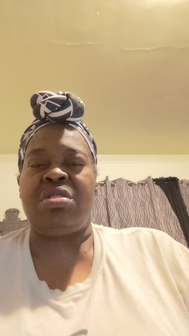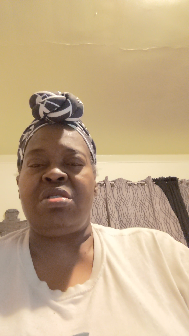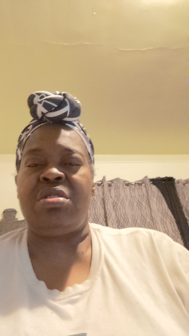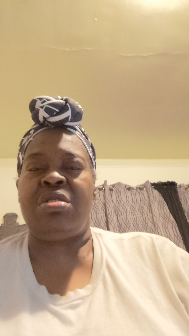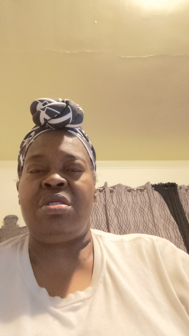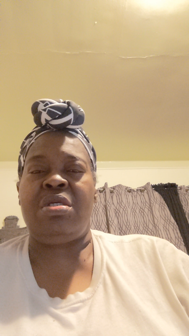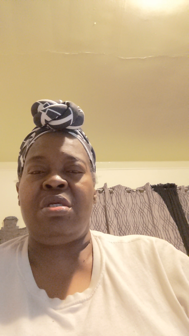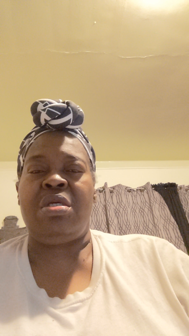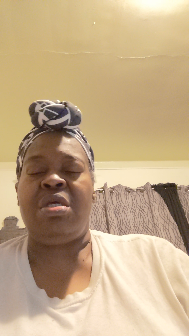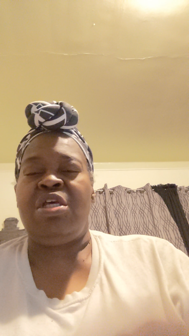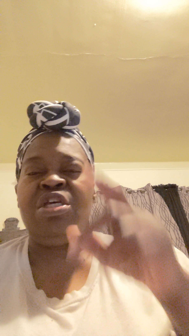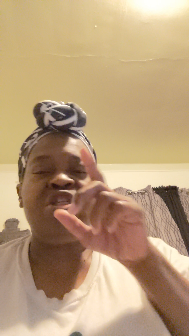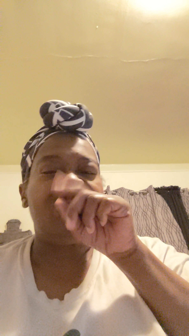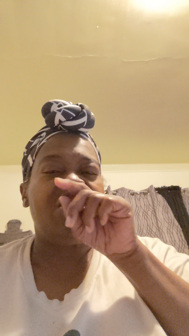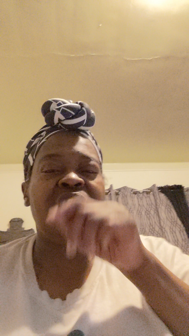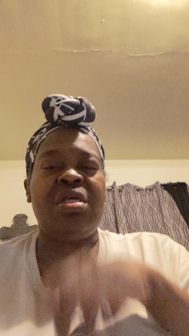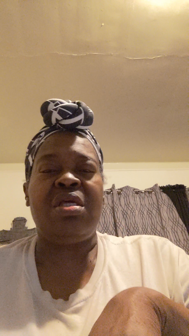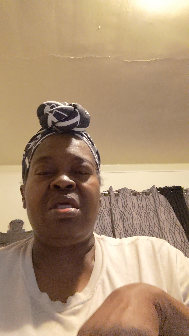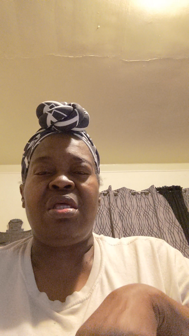chicken